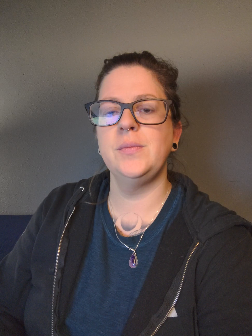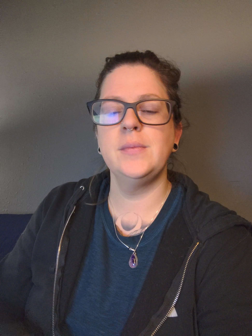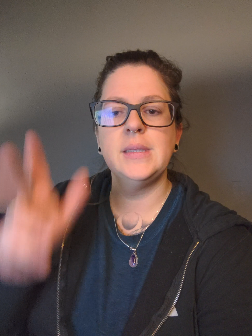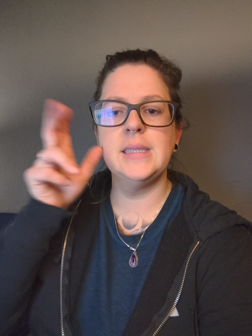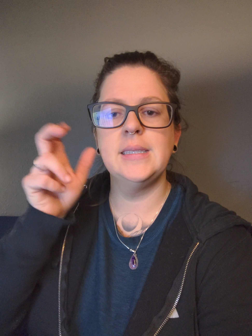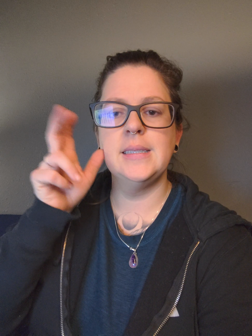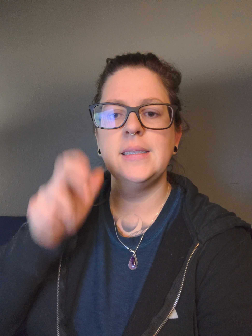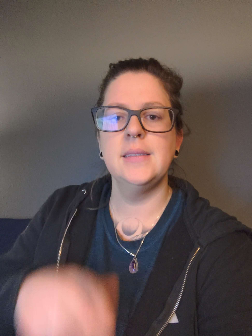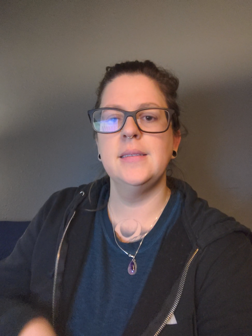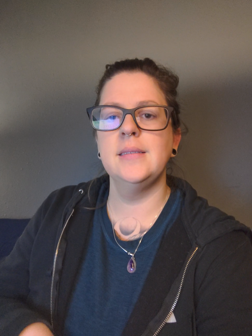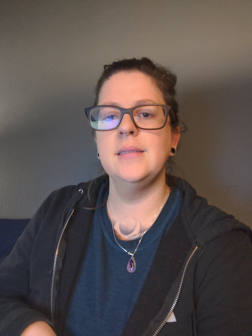listen